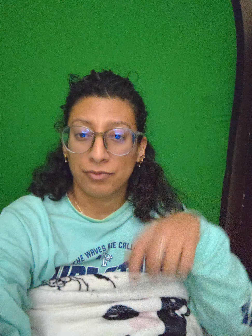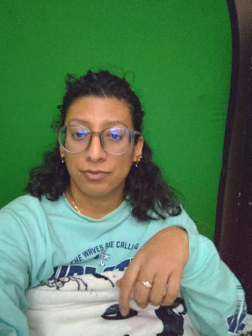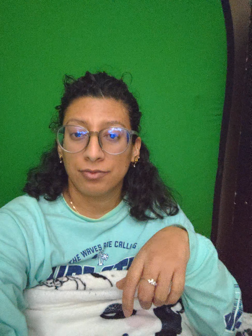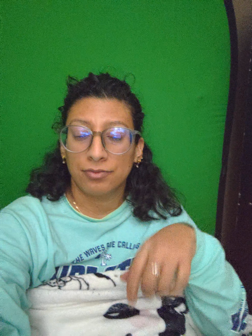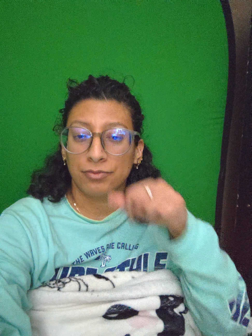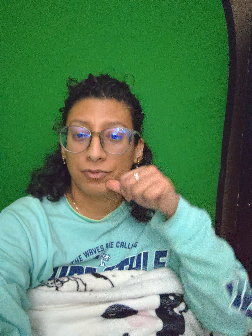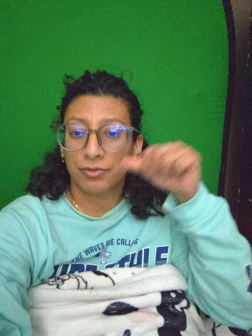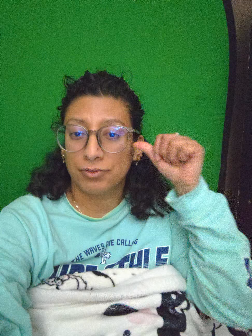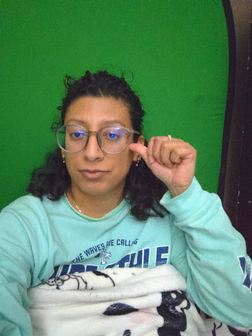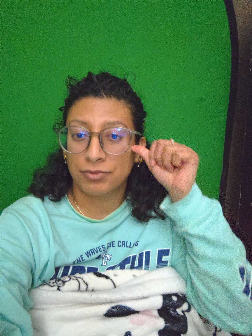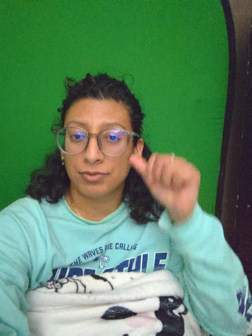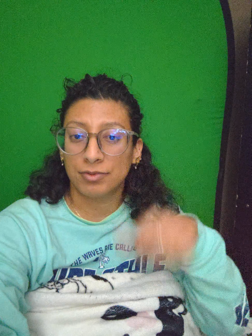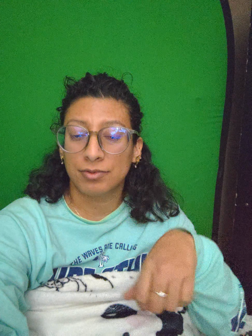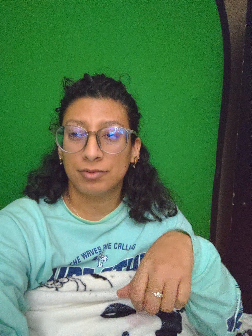yesterday